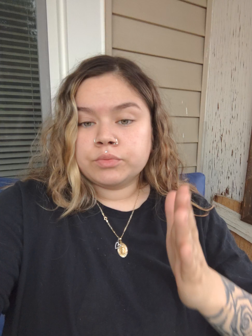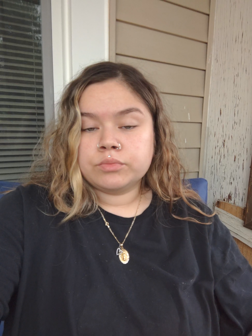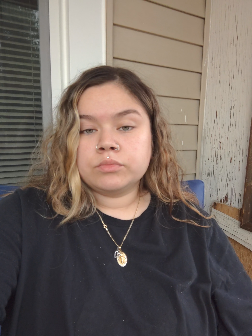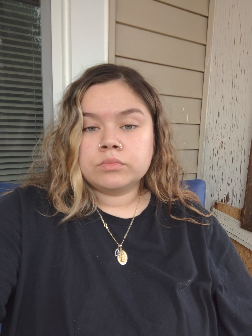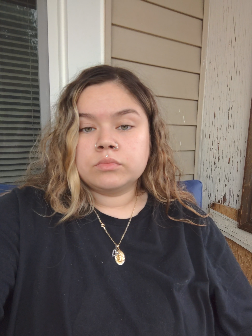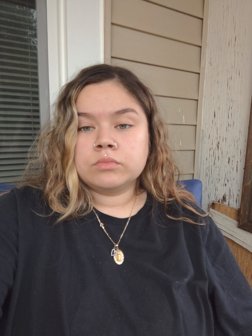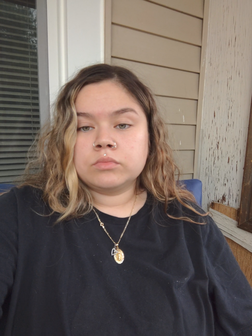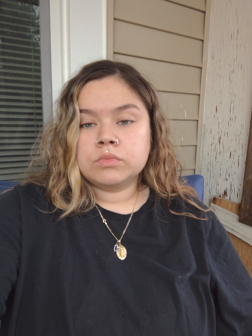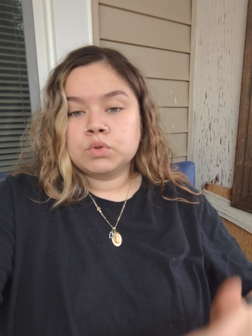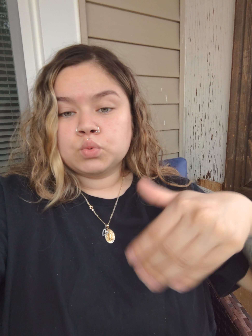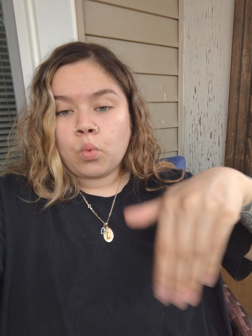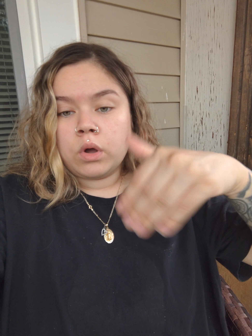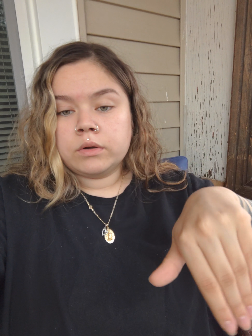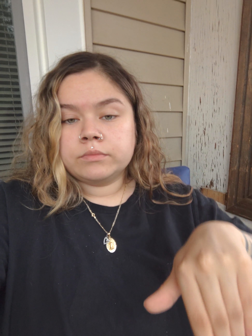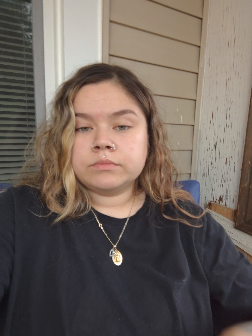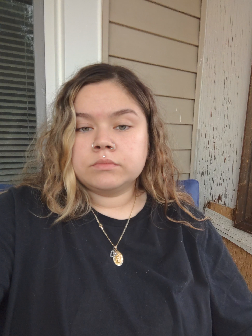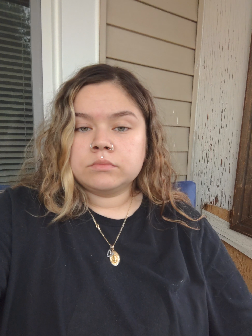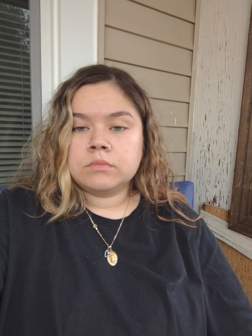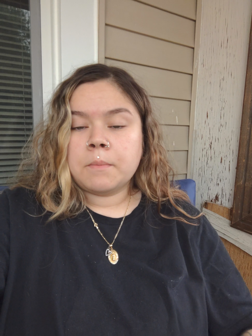shorts